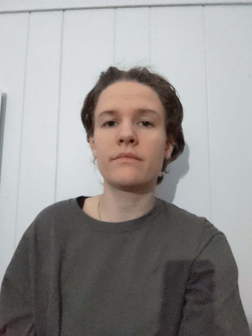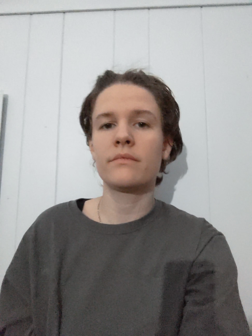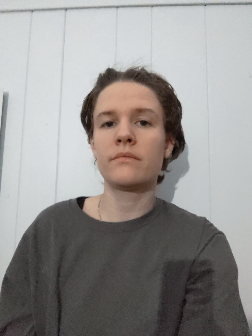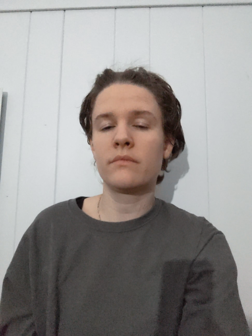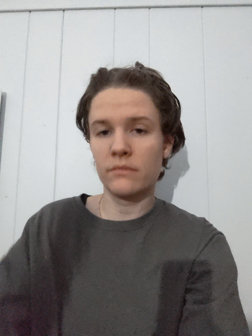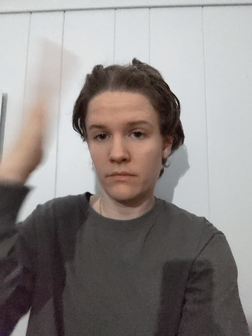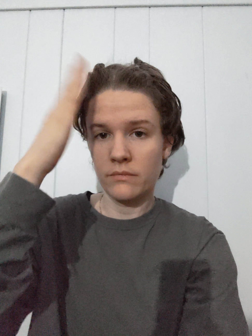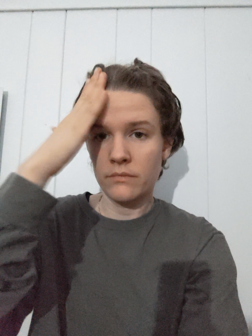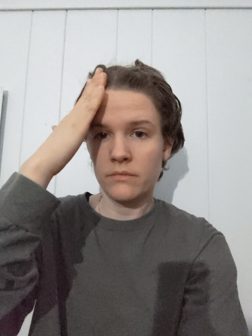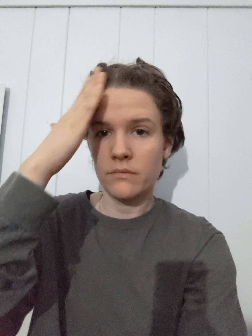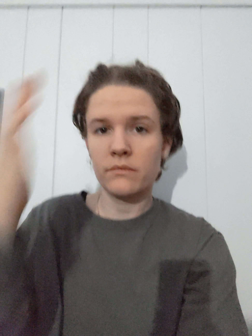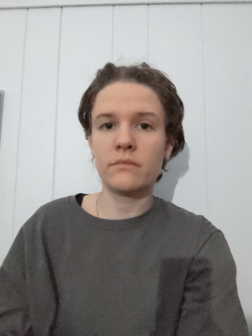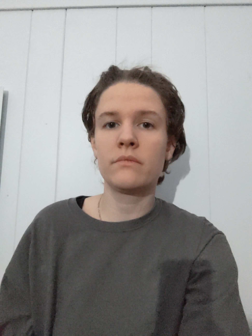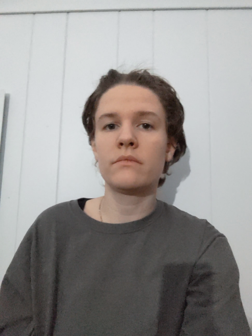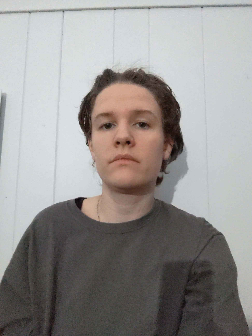hat